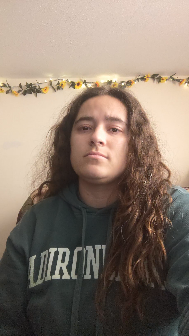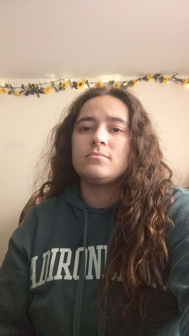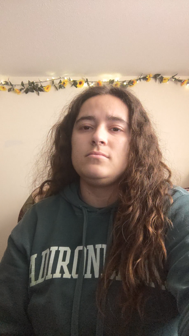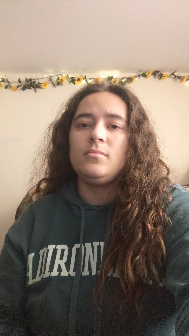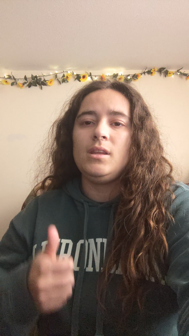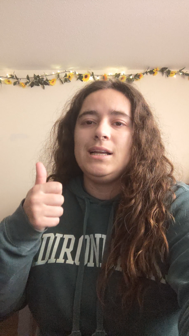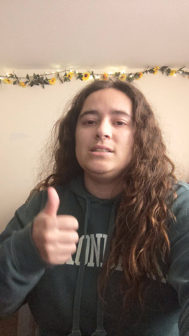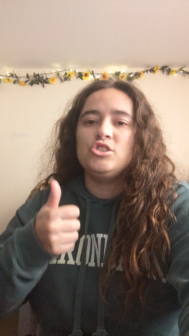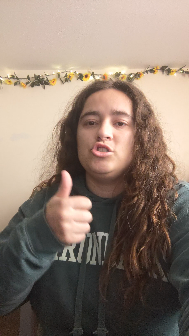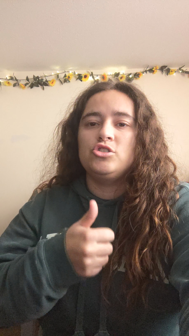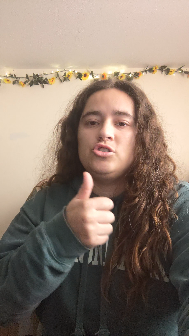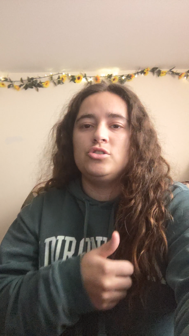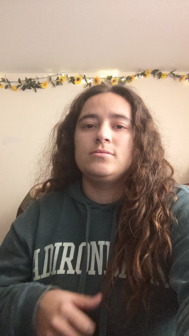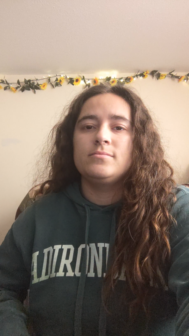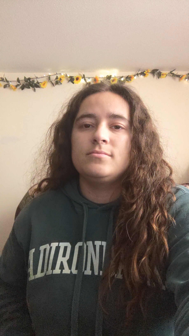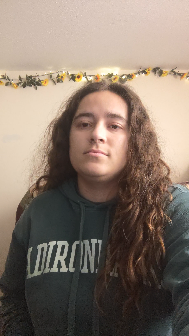each